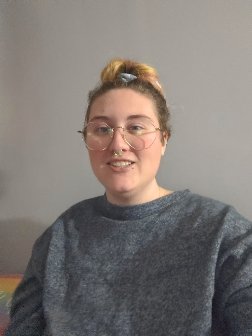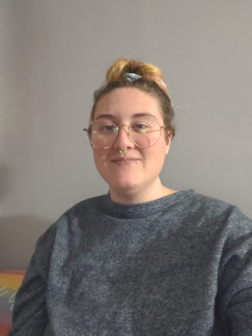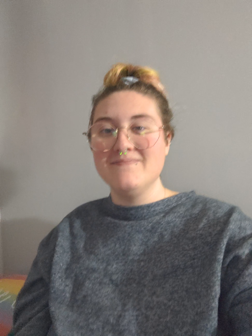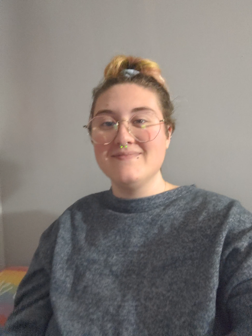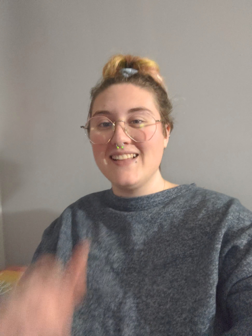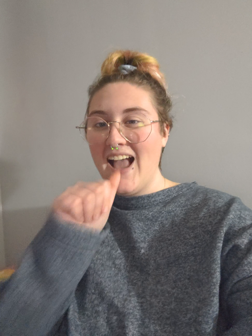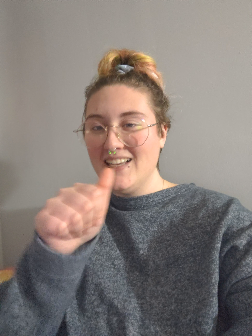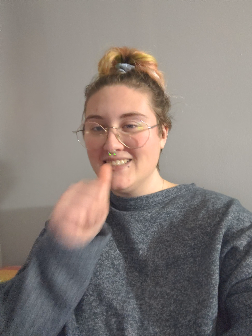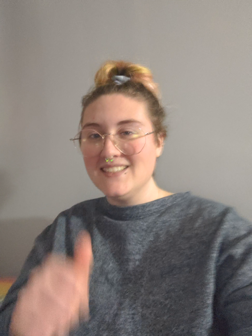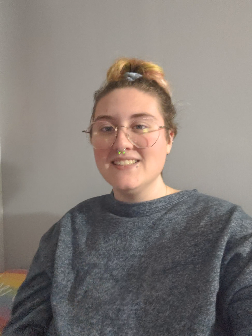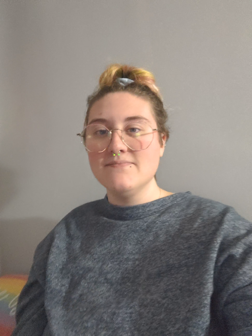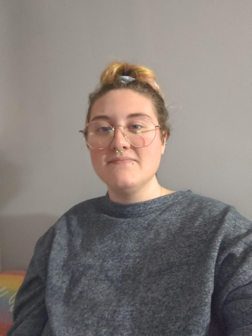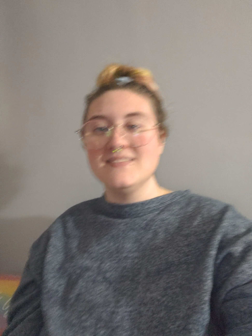nuts